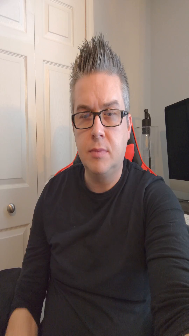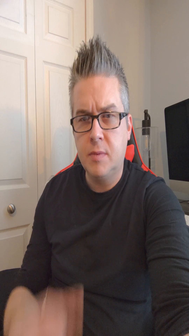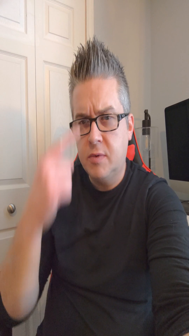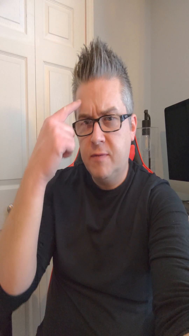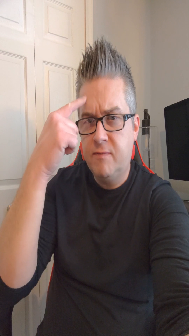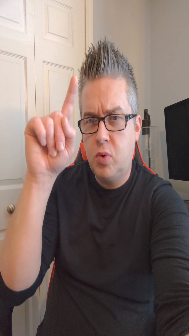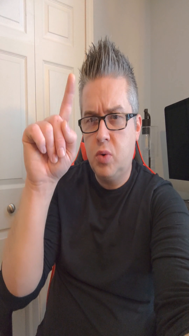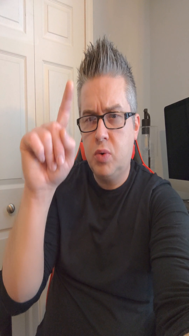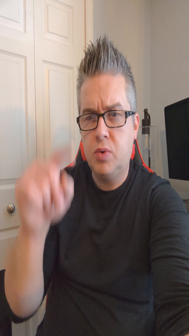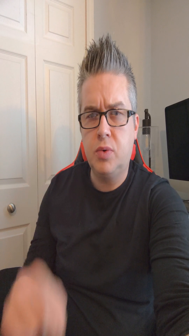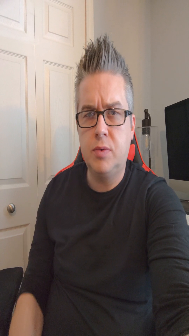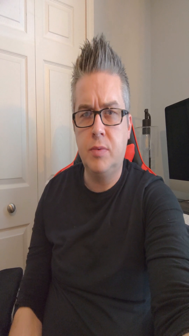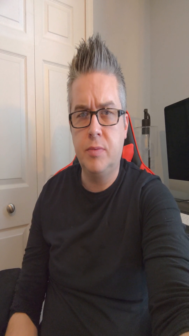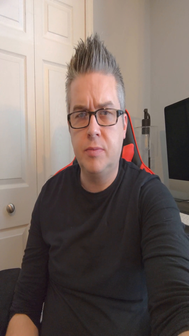for